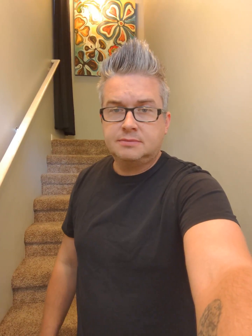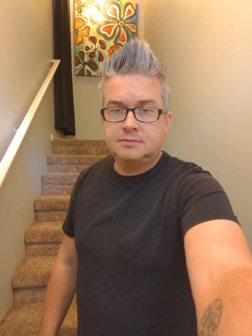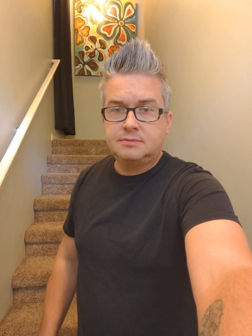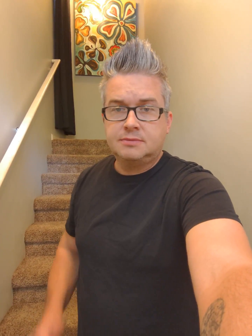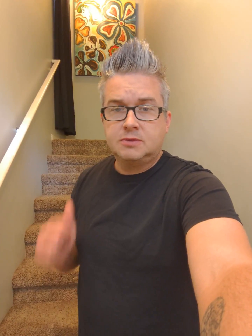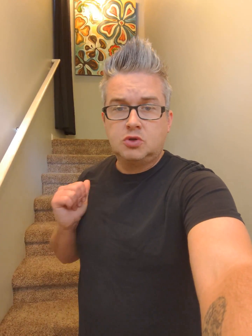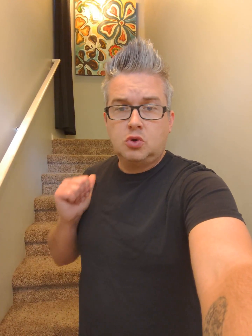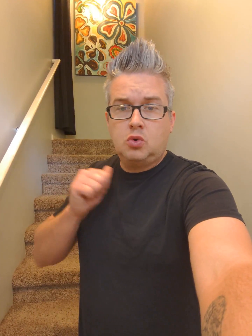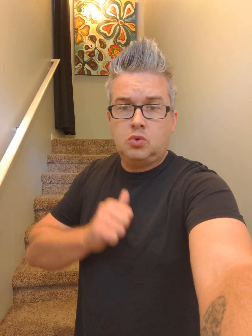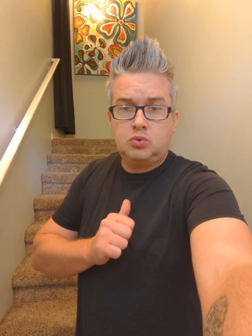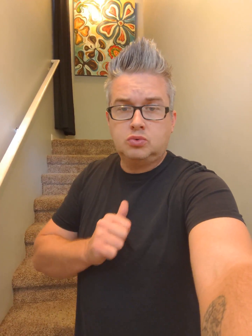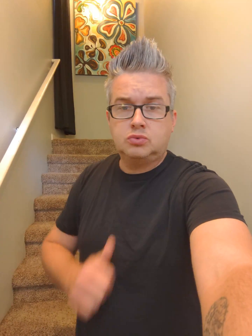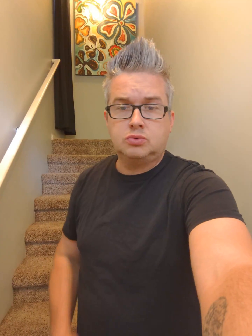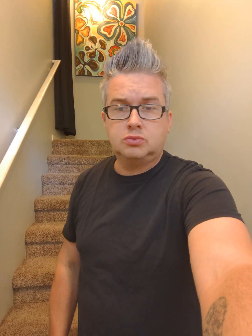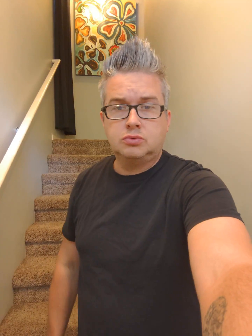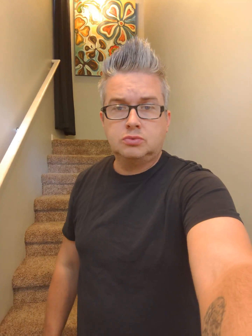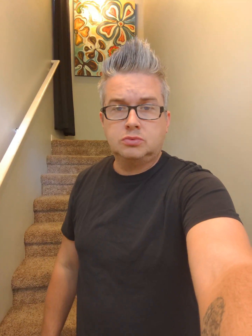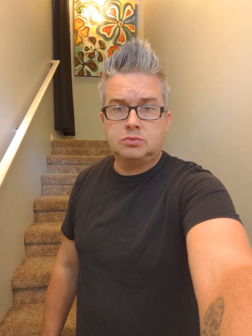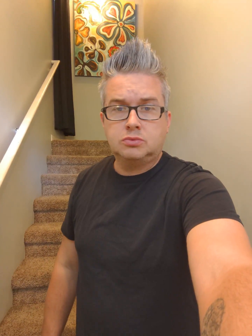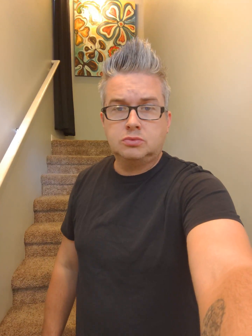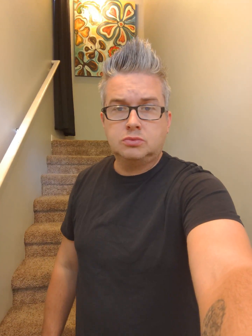coats